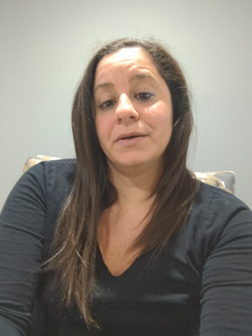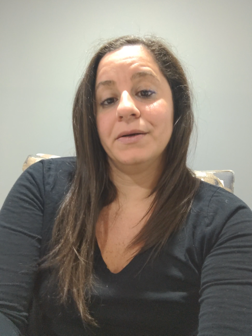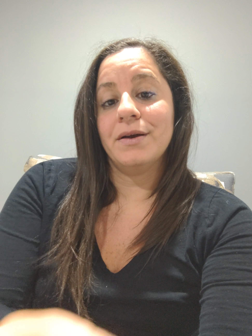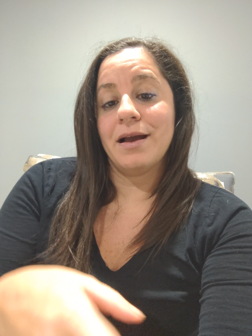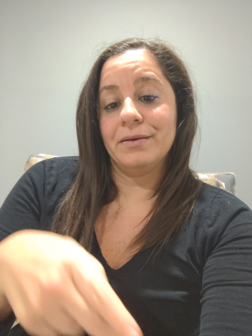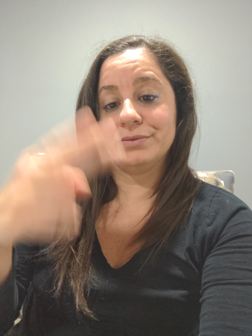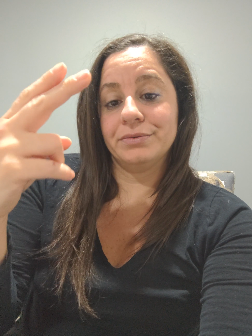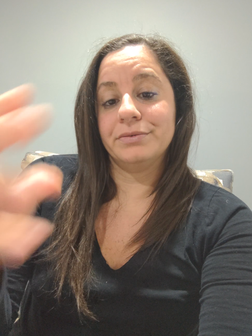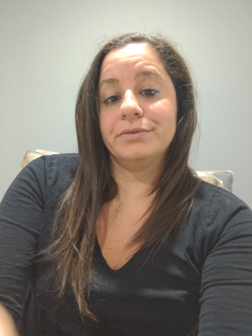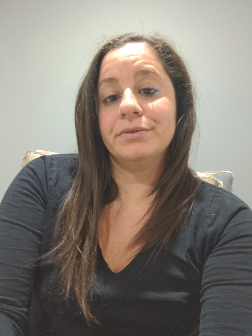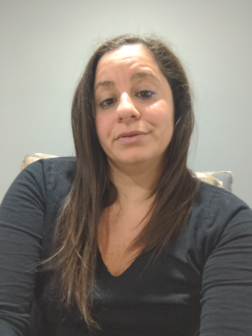high